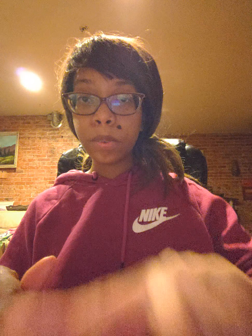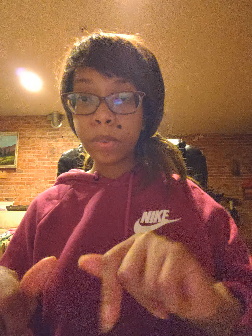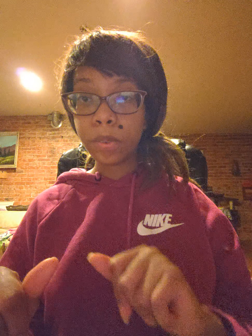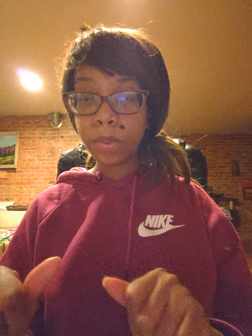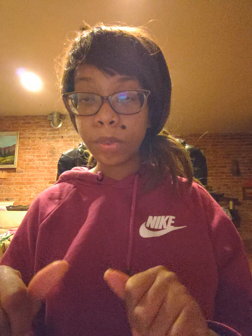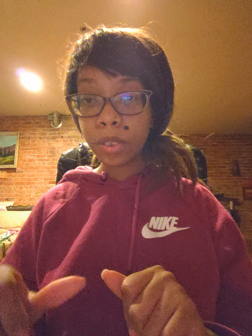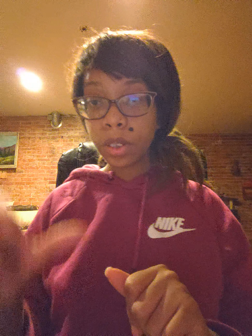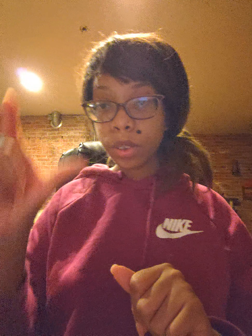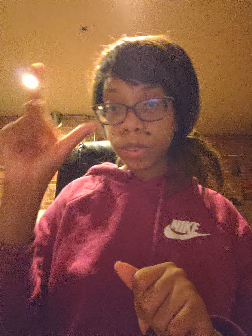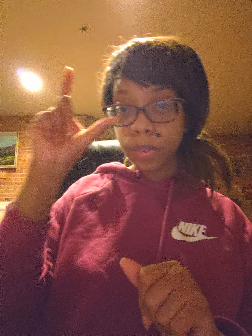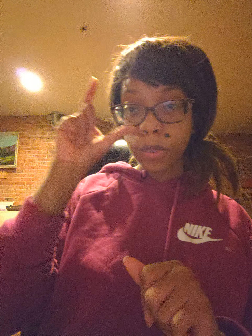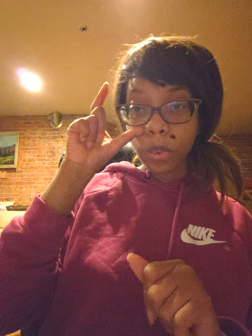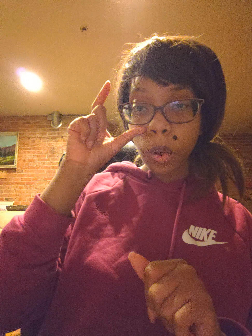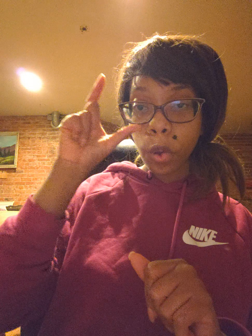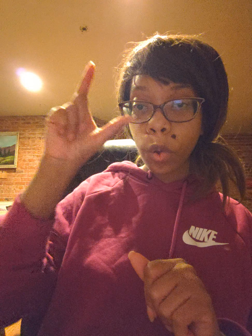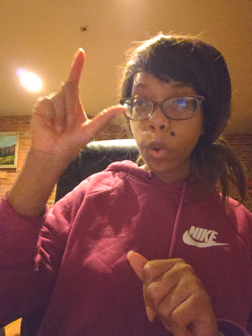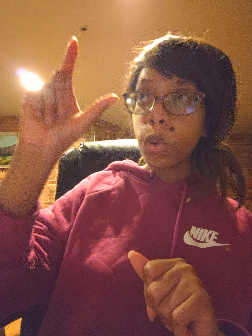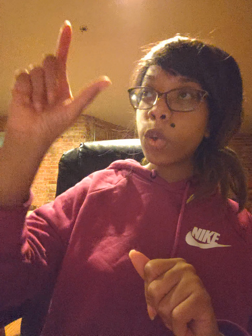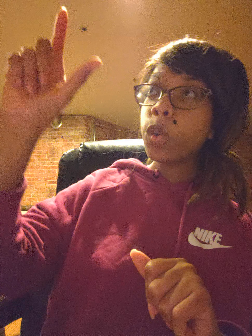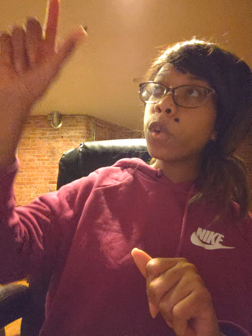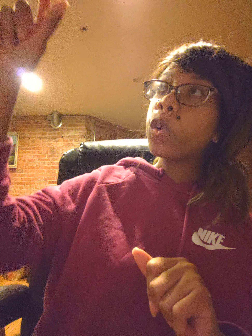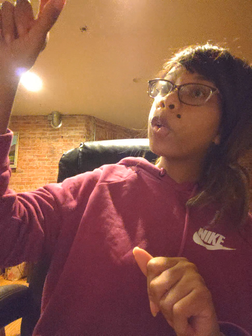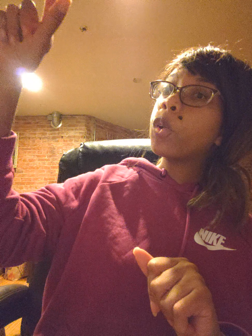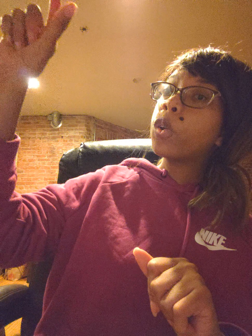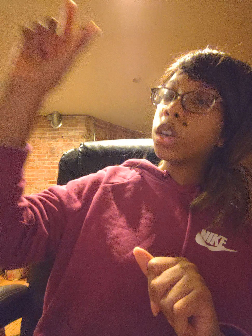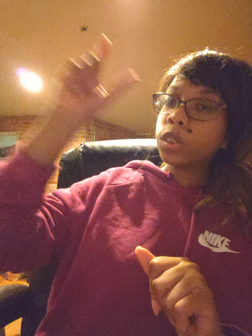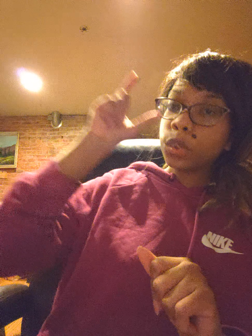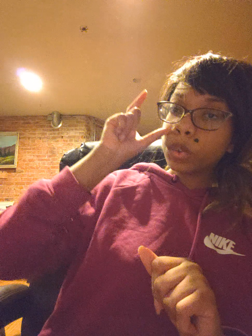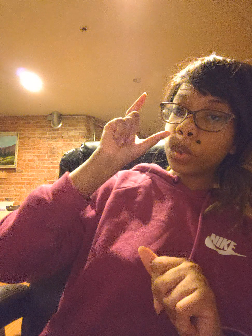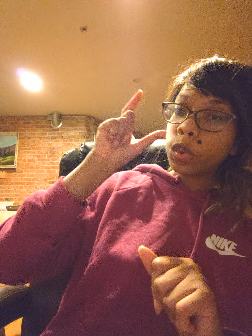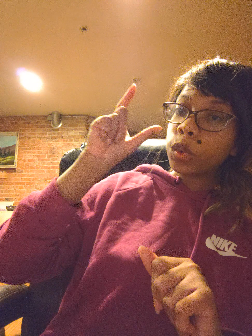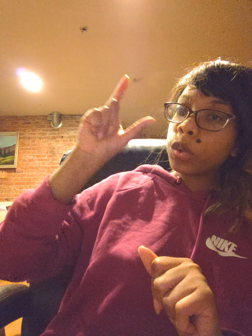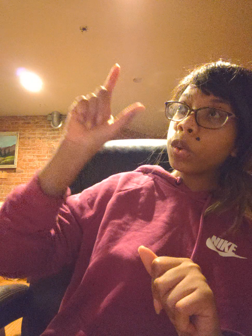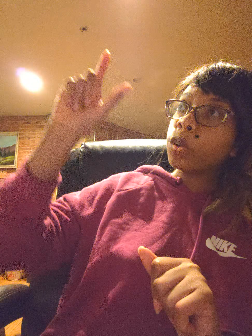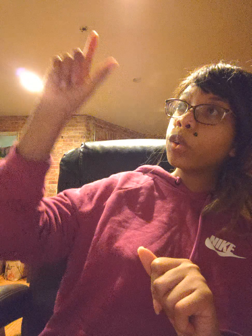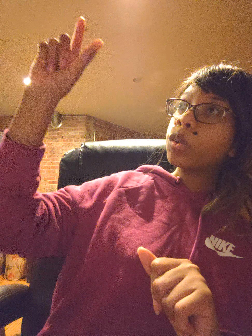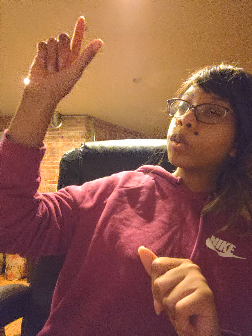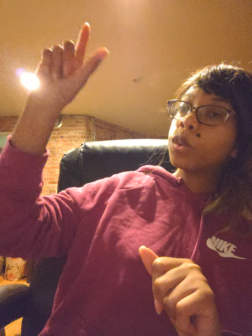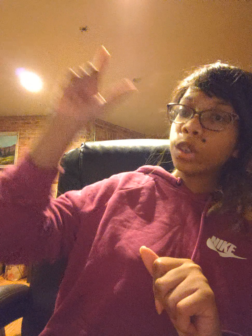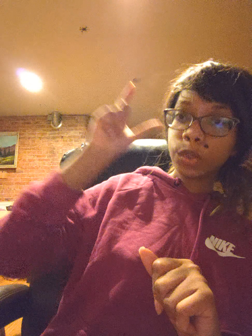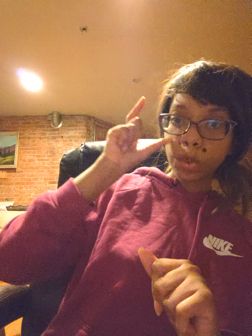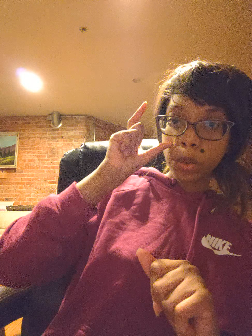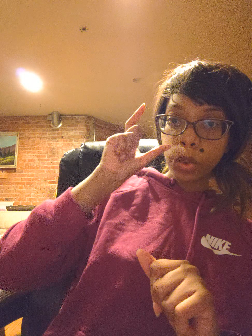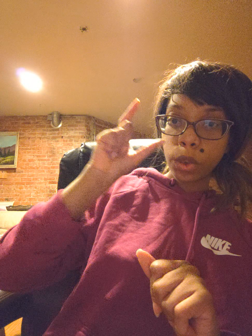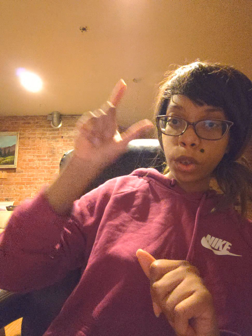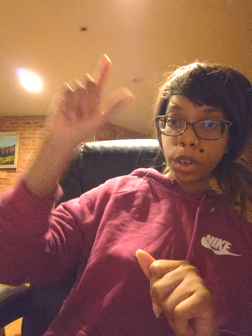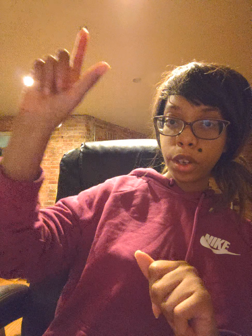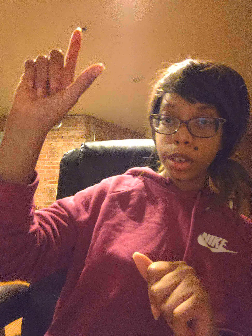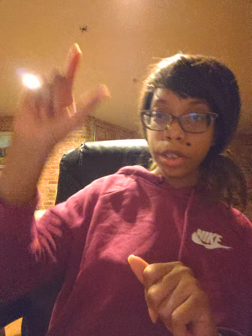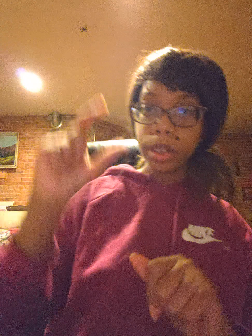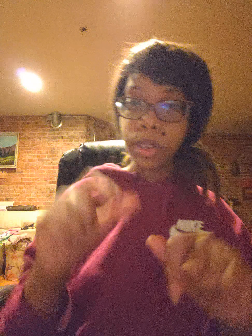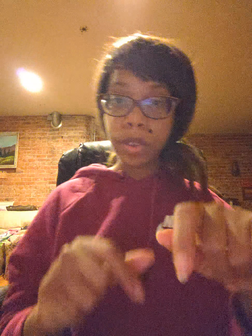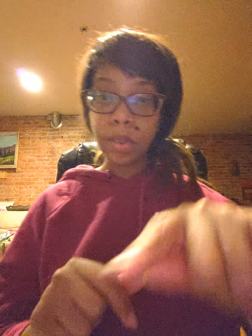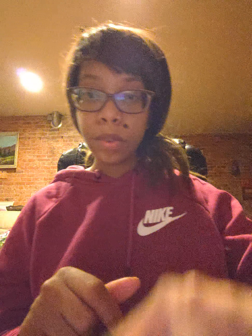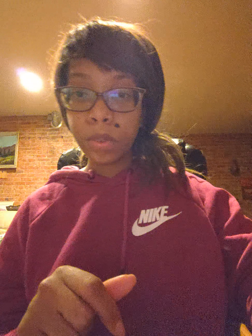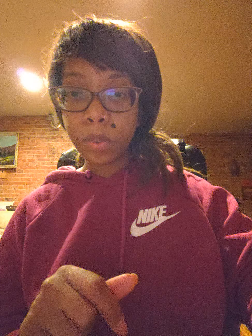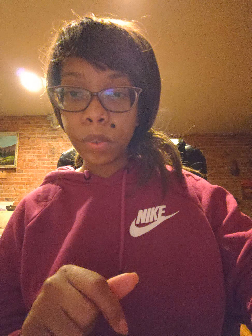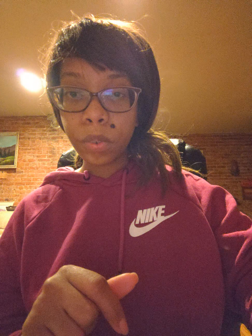moon